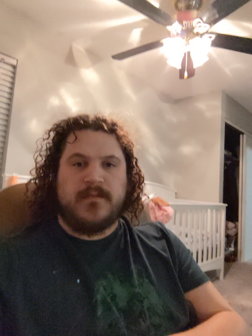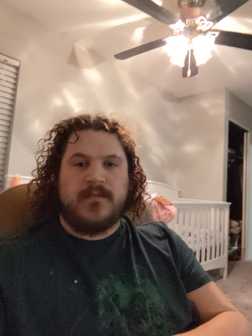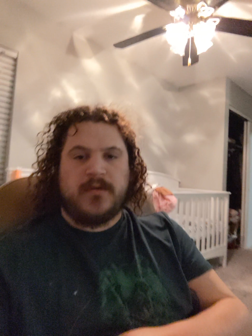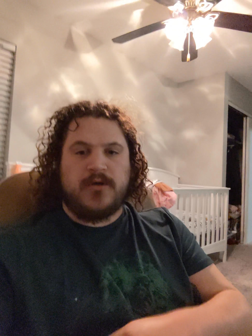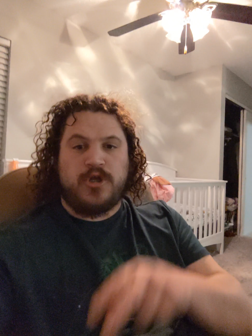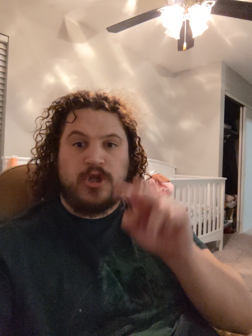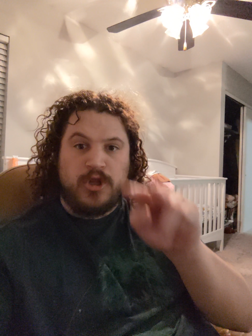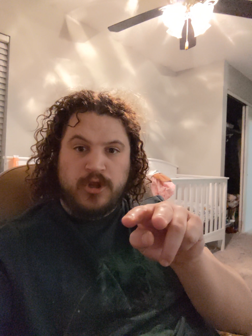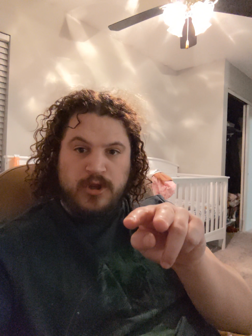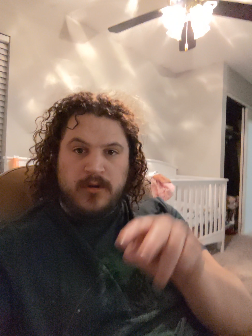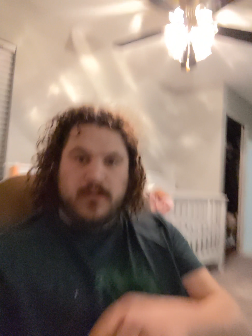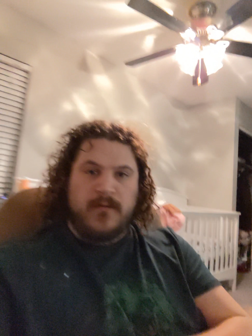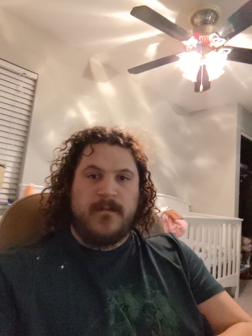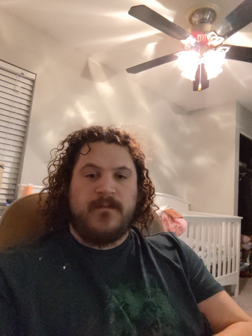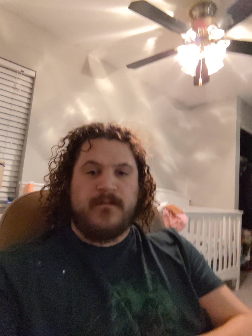look